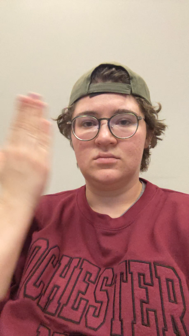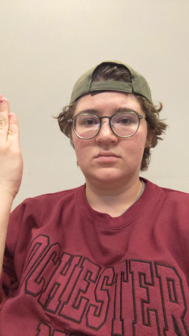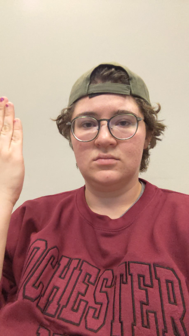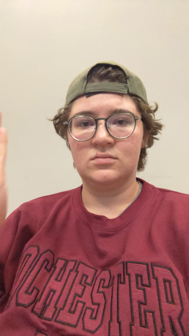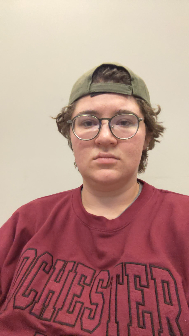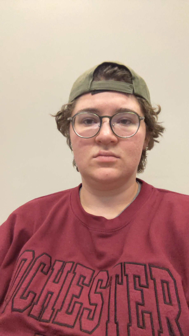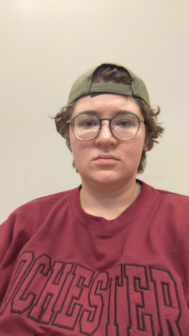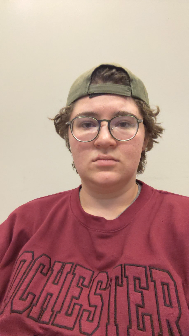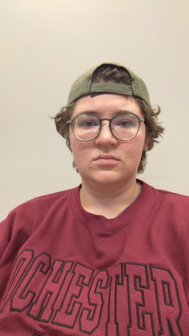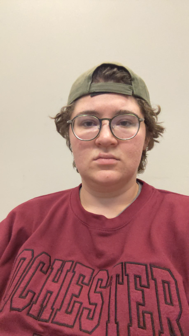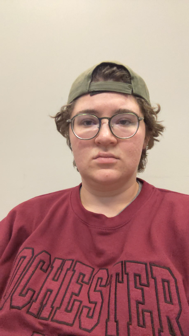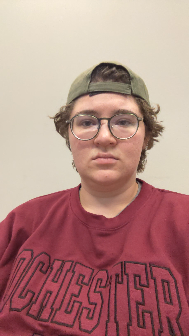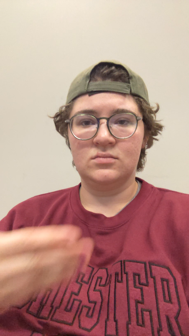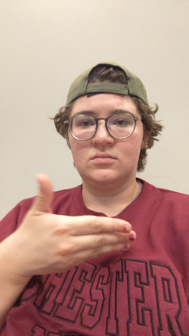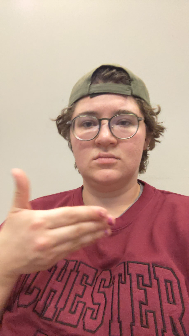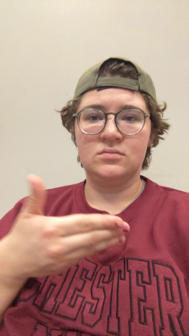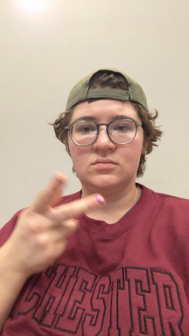babysitter